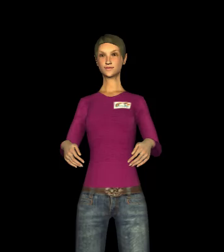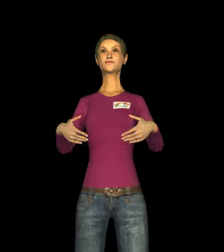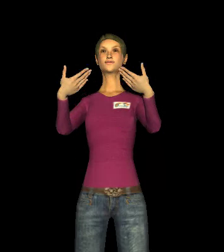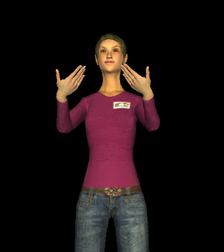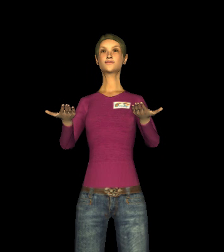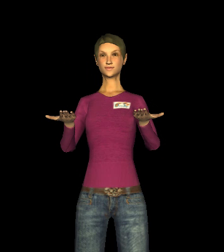لذا